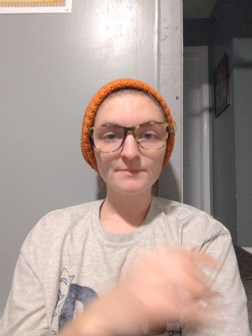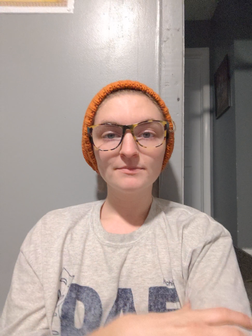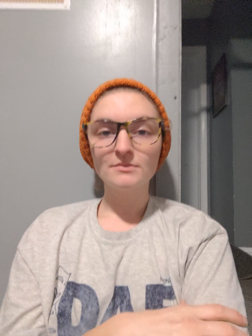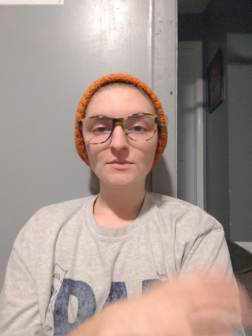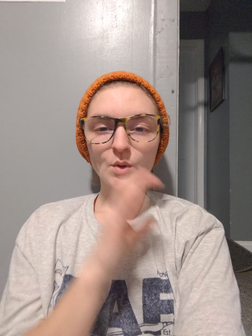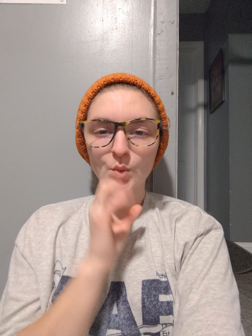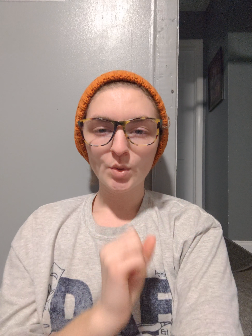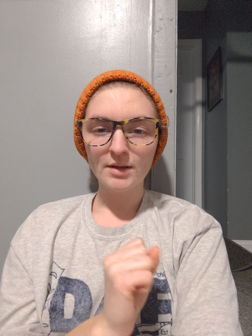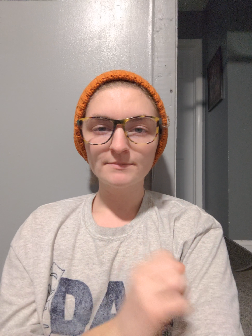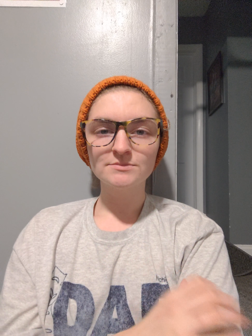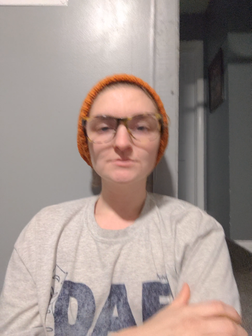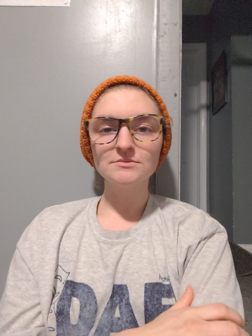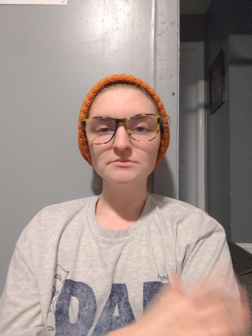old